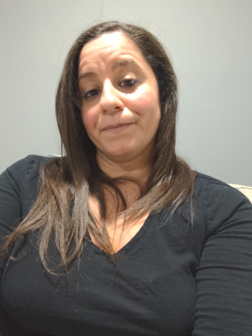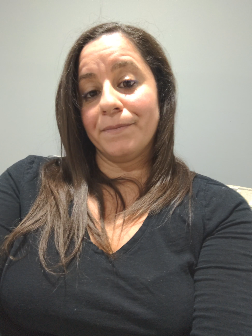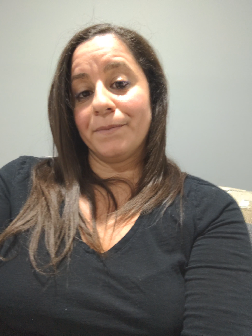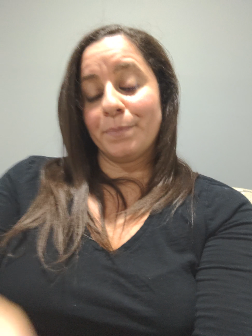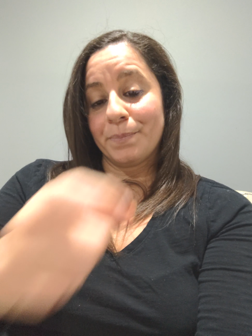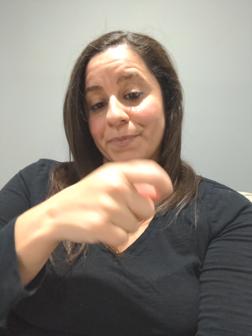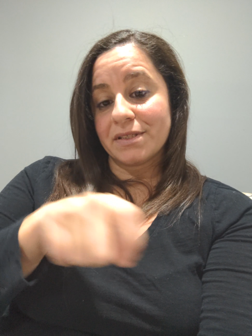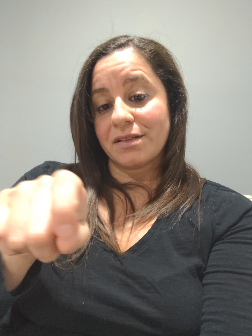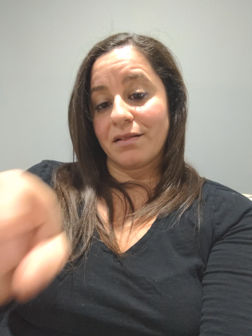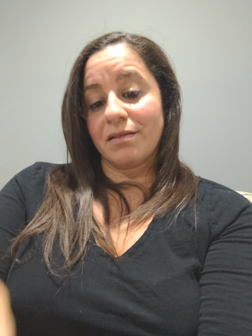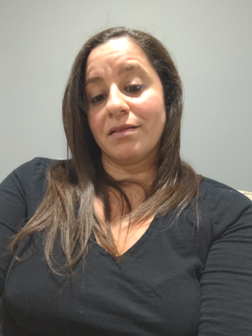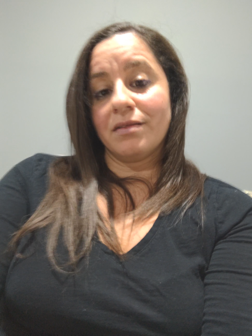pencil